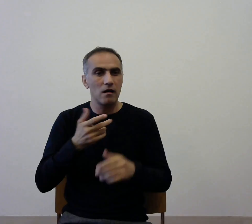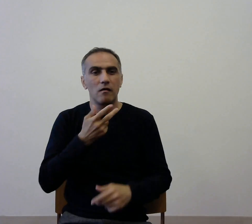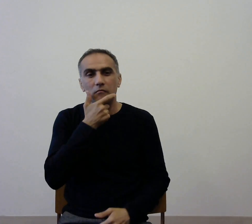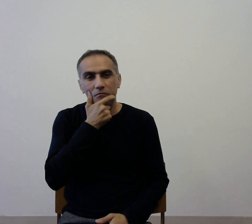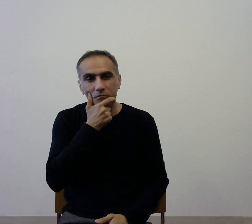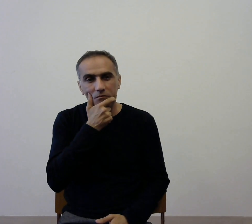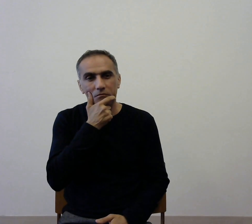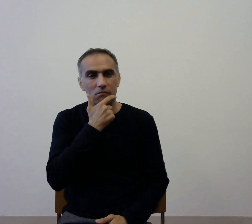baxmaq